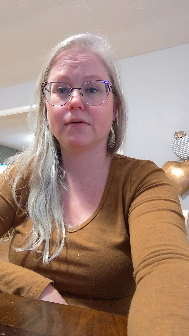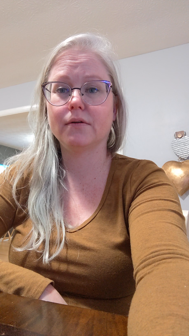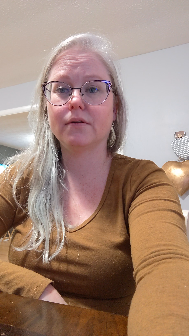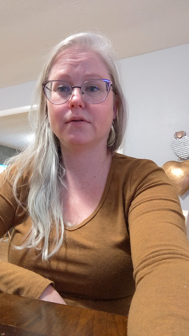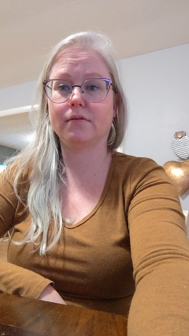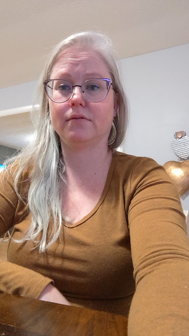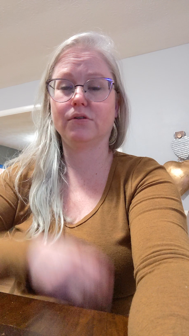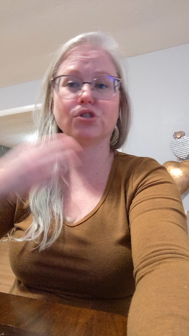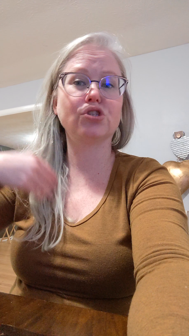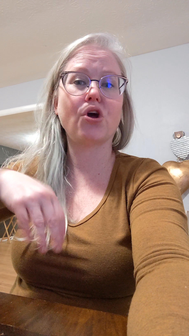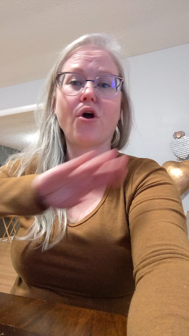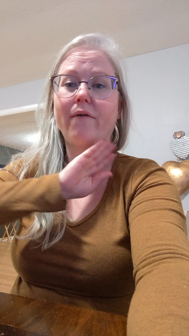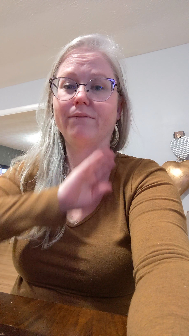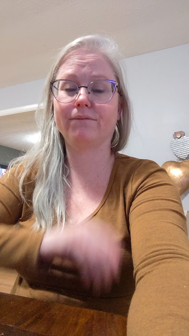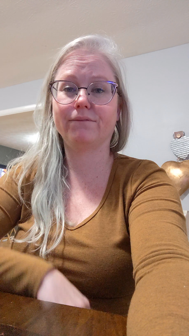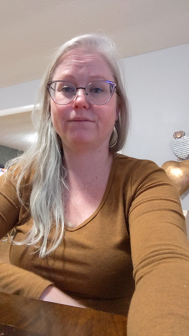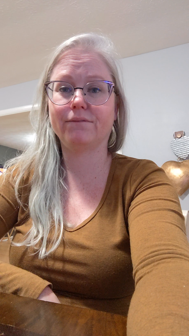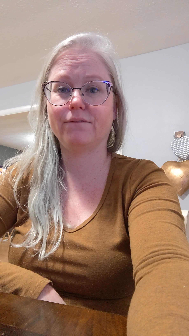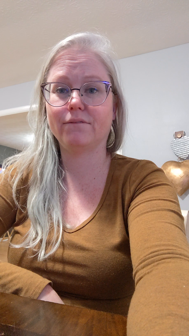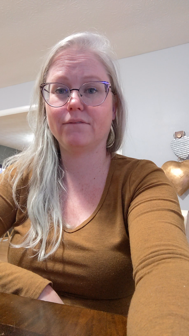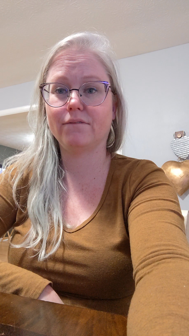scarf